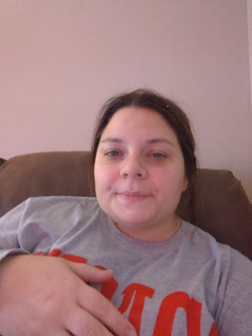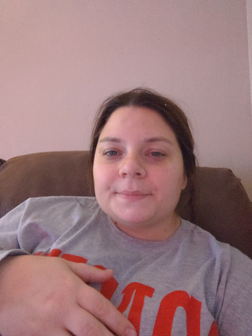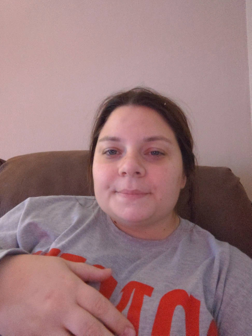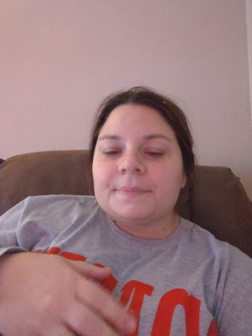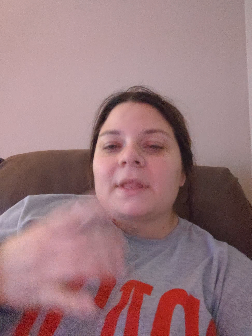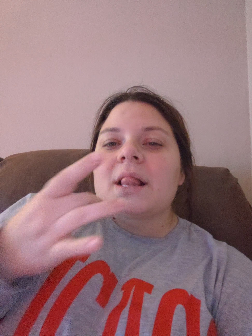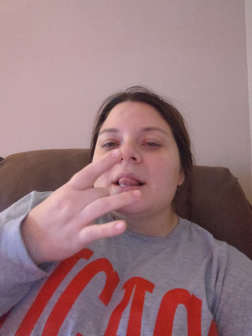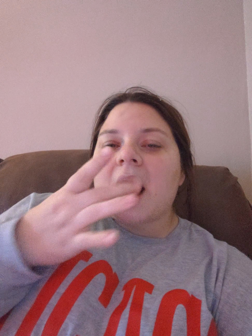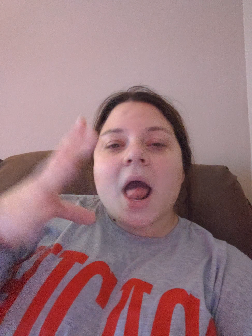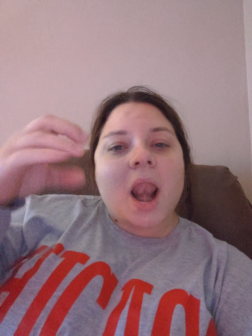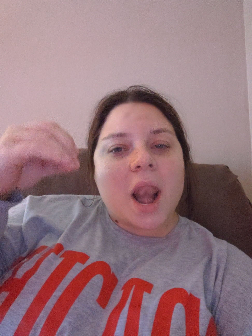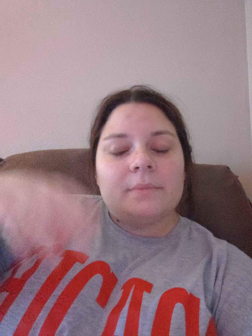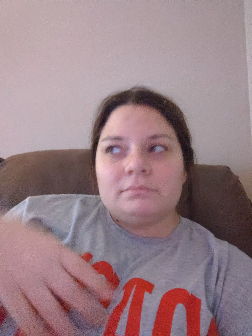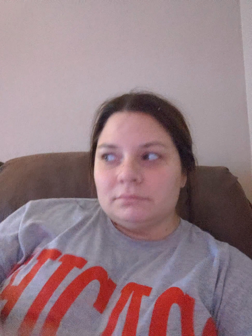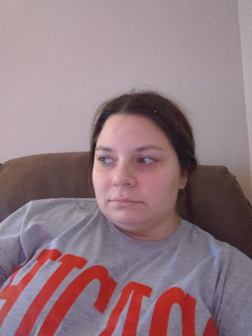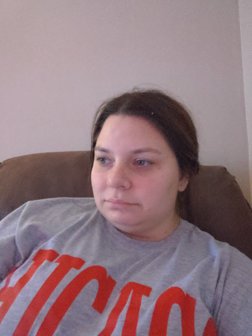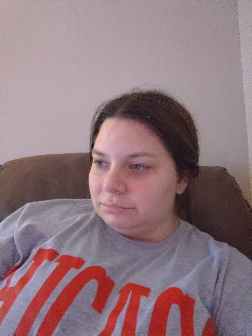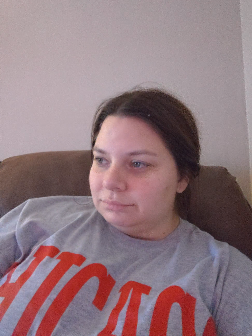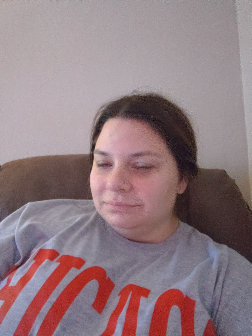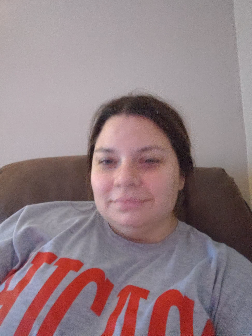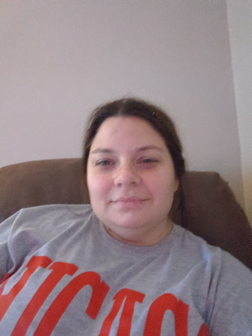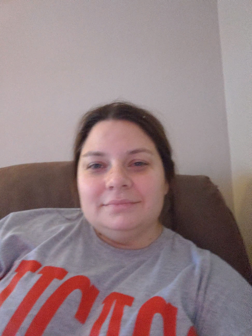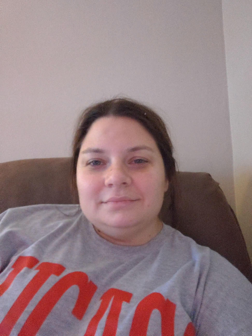lamp